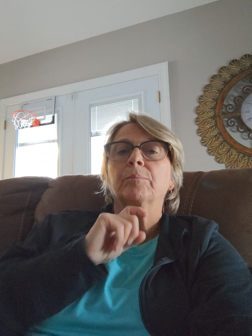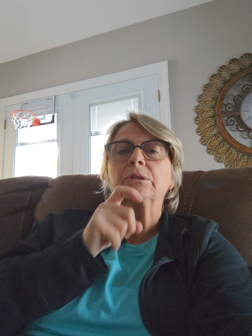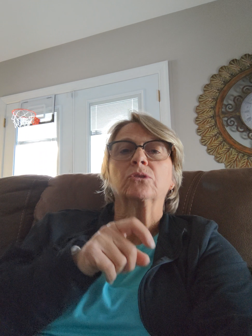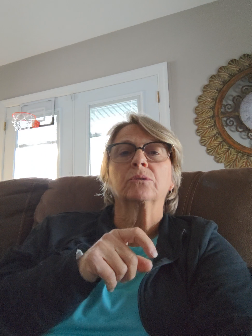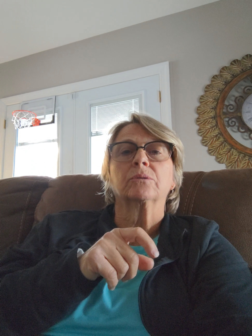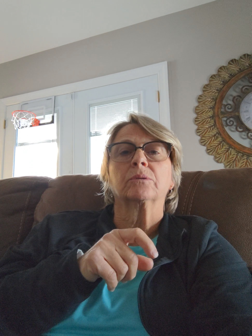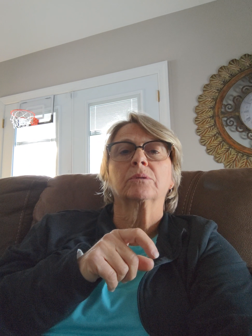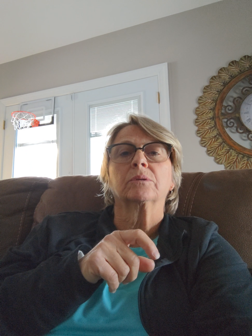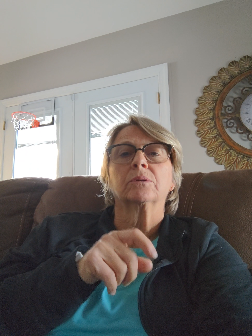garbage